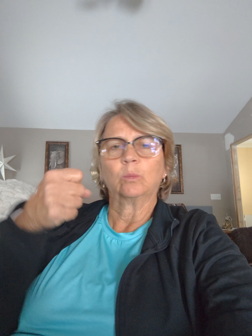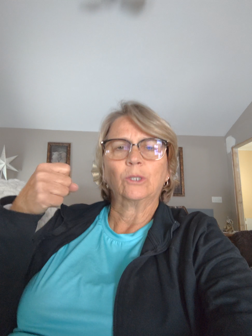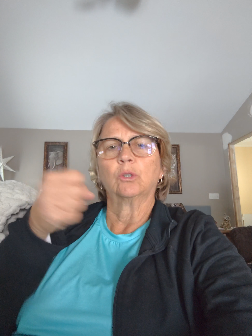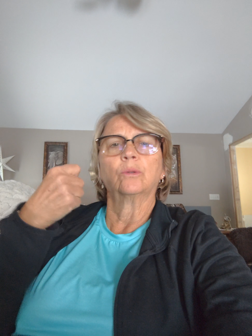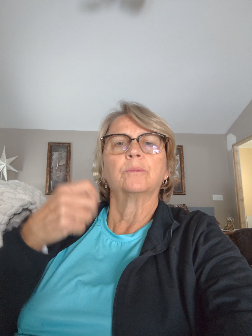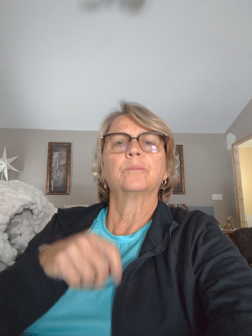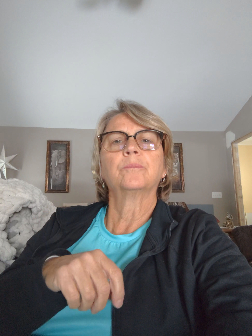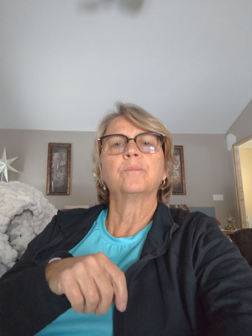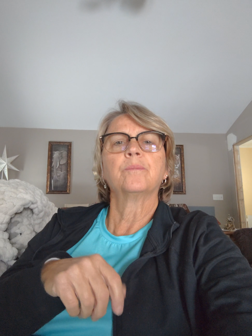refrigerator